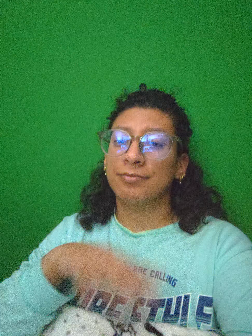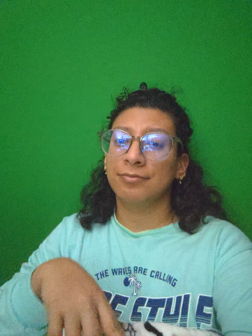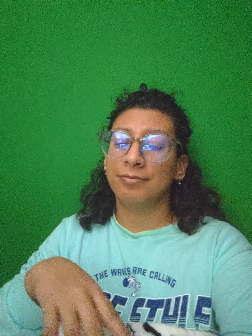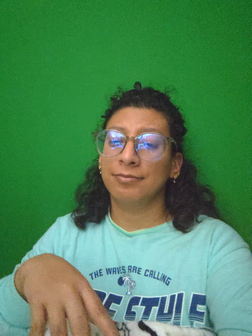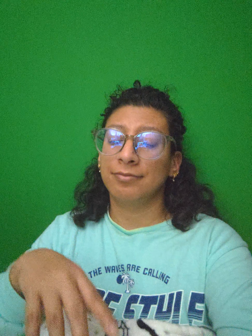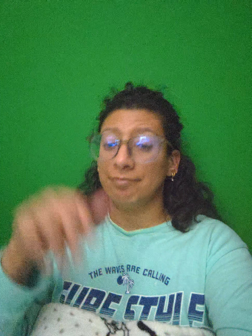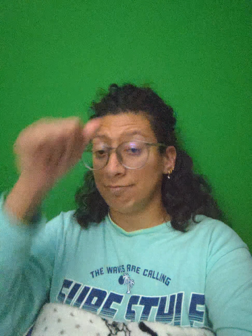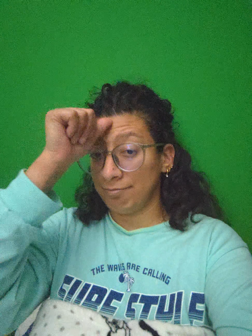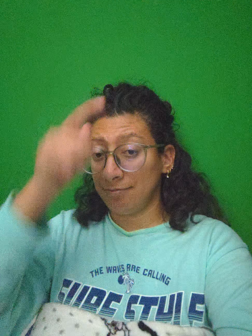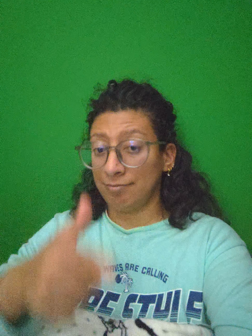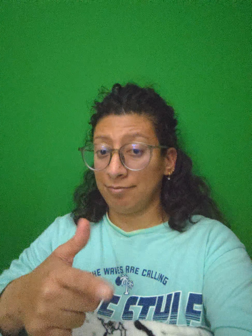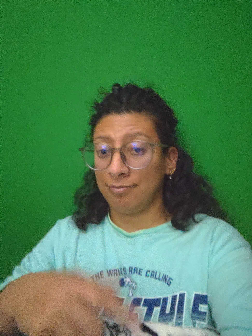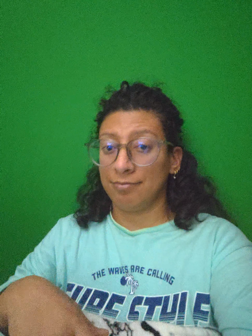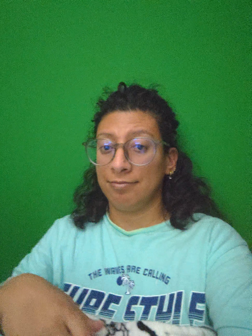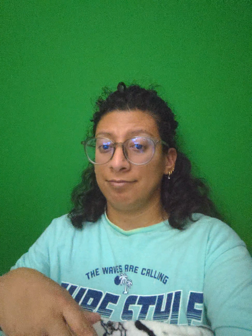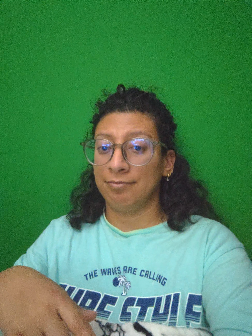brother